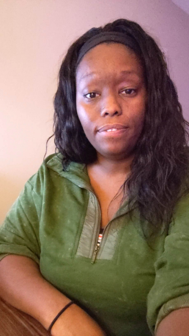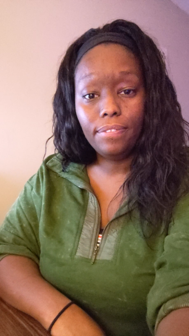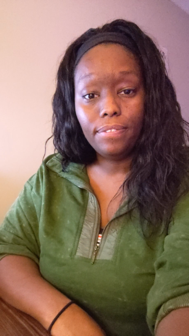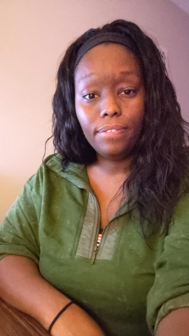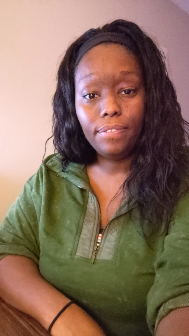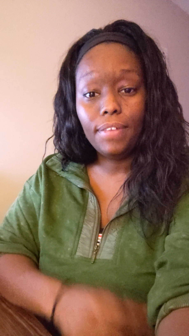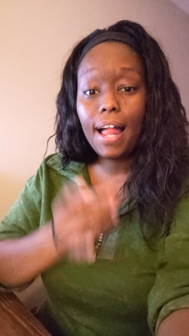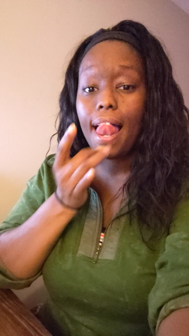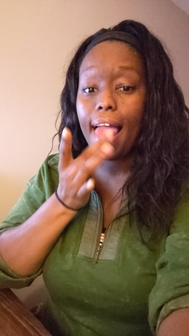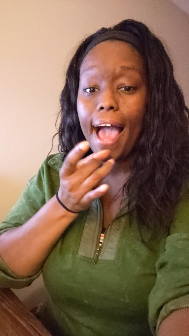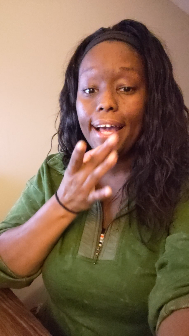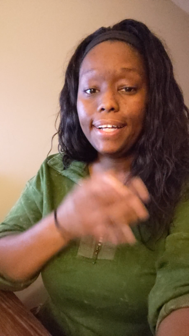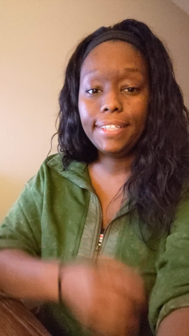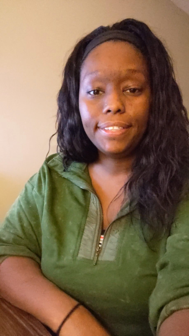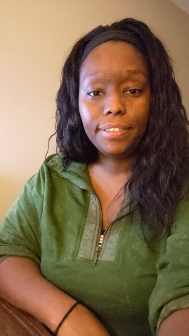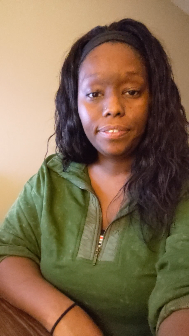light bulb